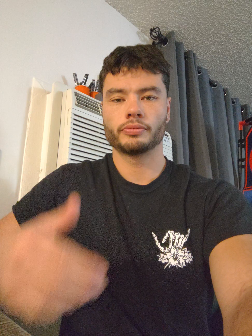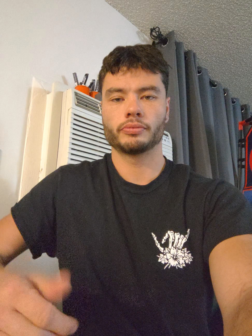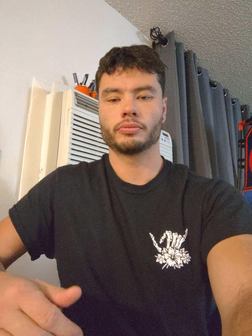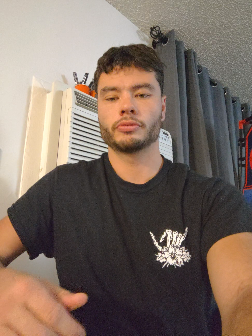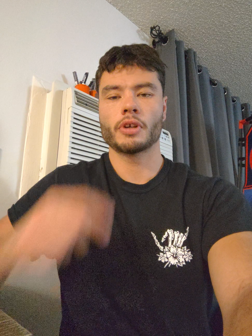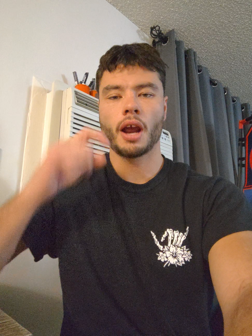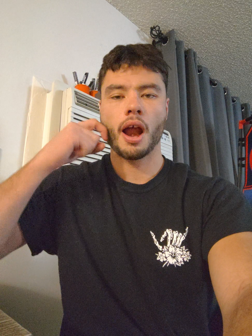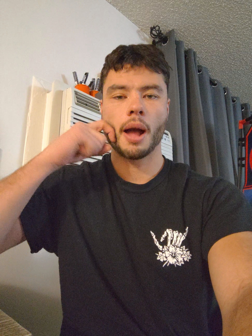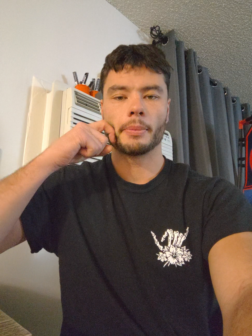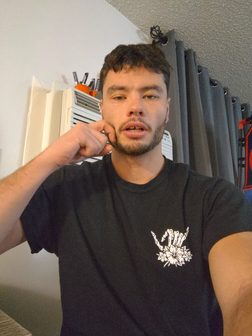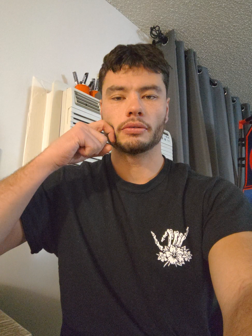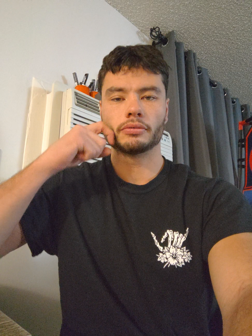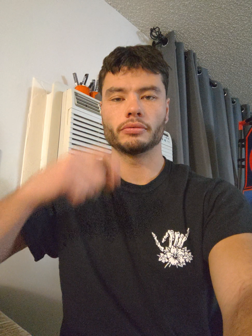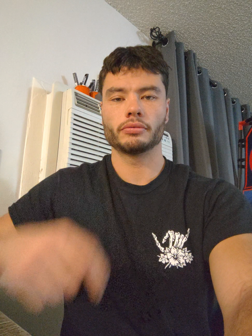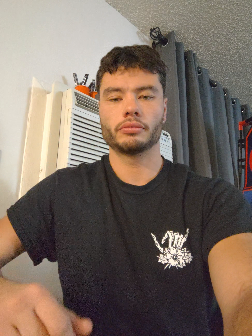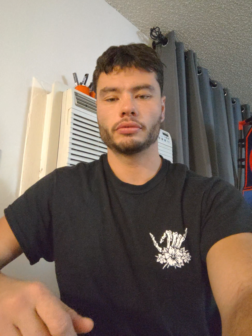apple